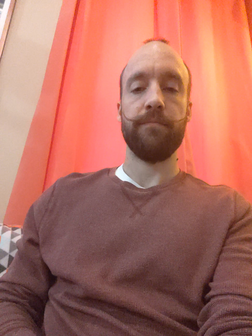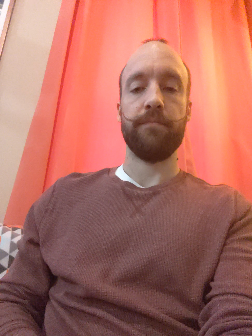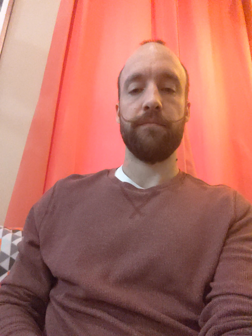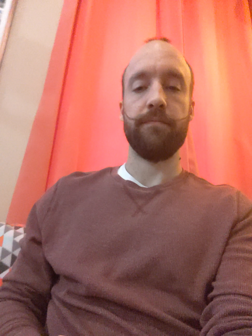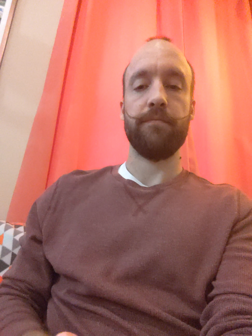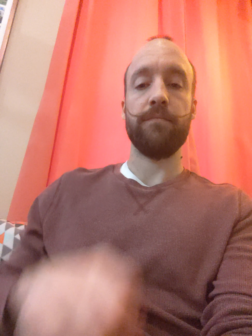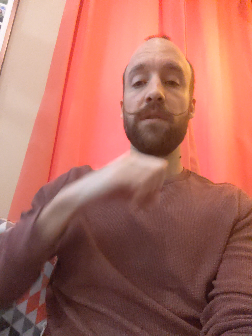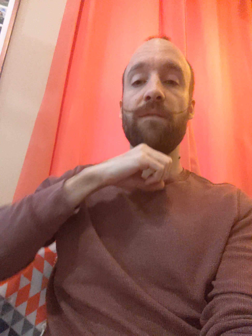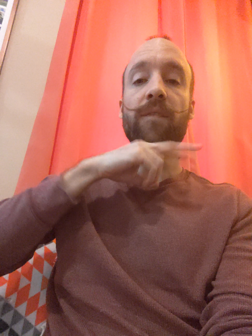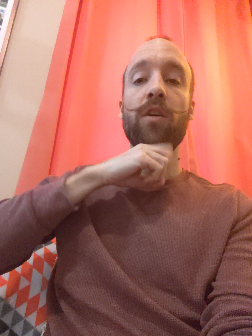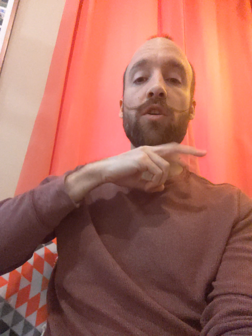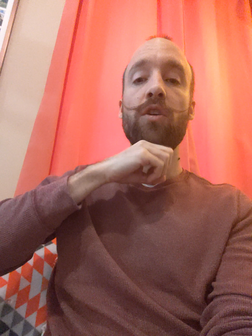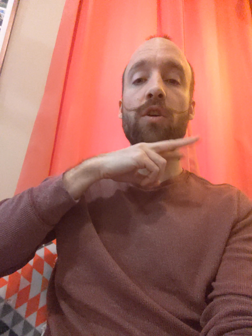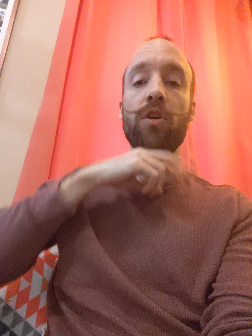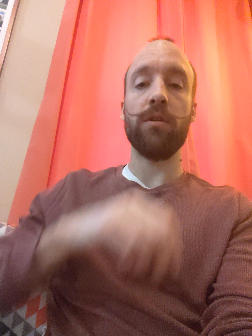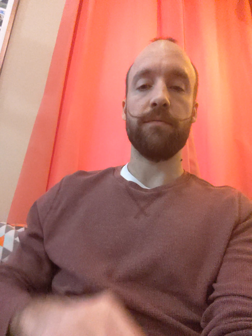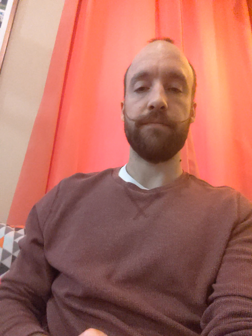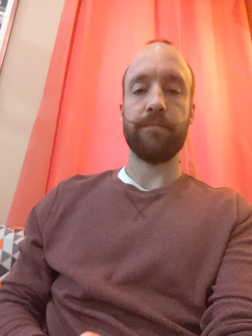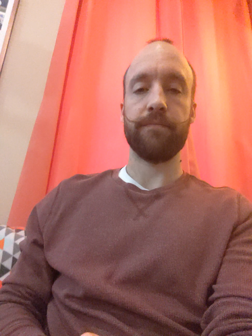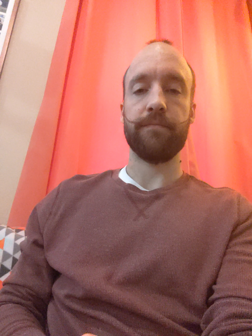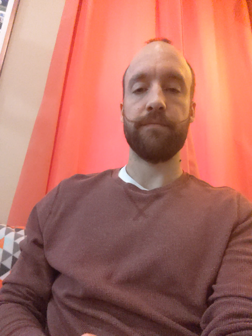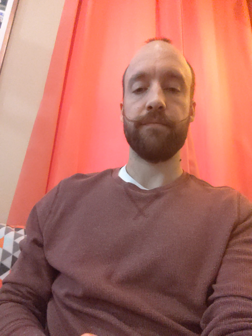frog